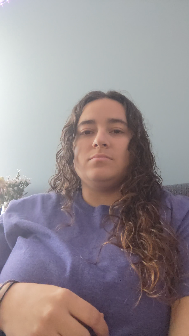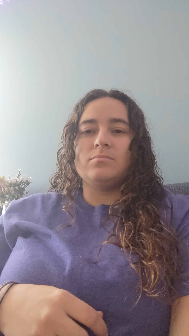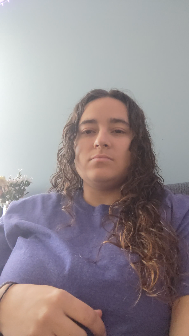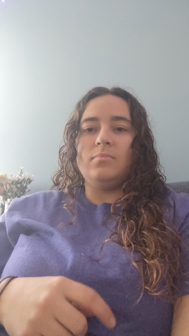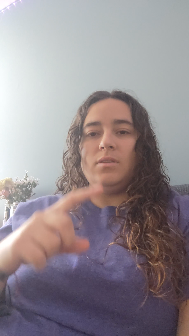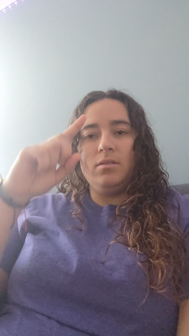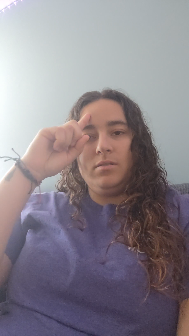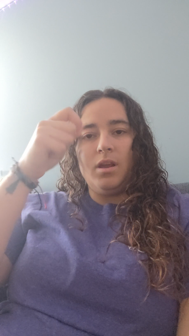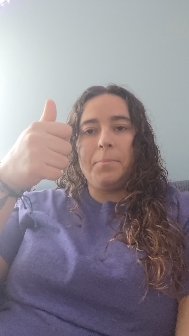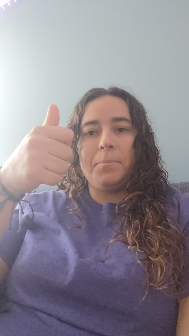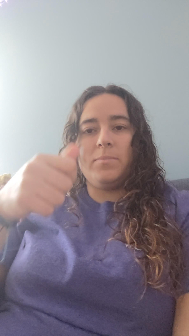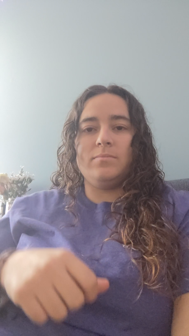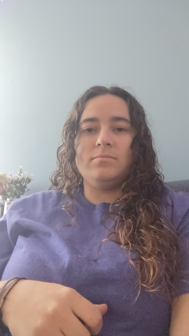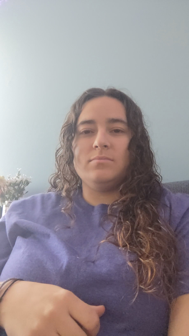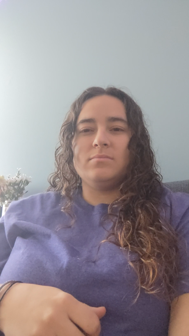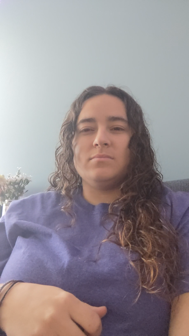dime